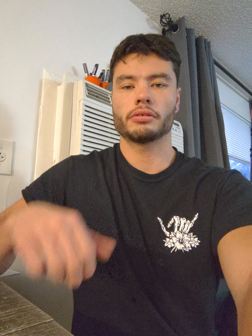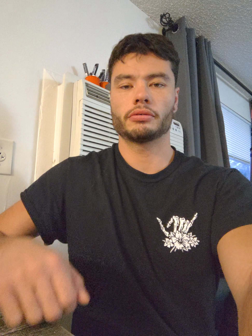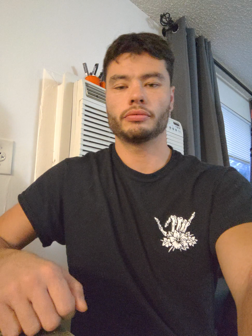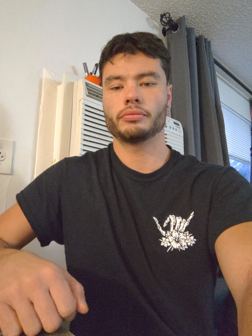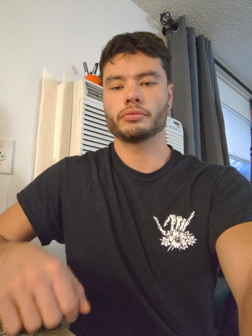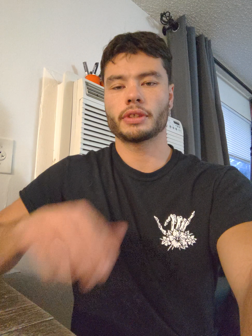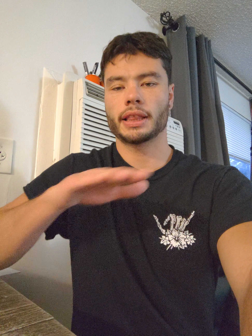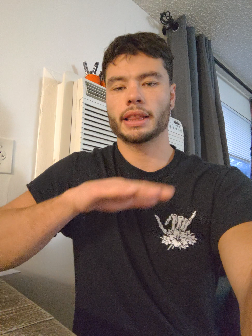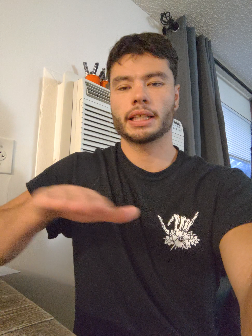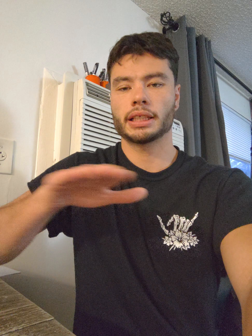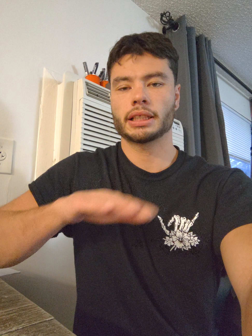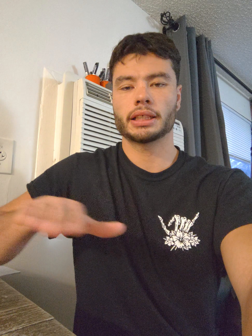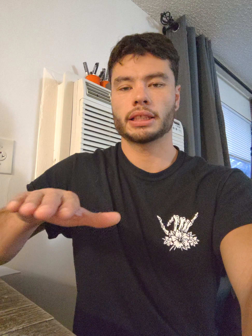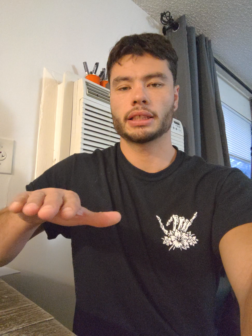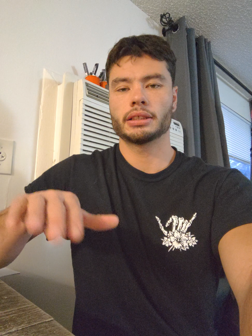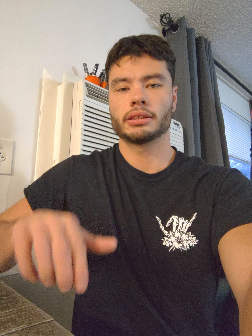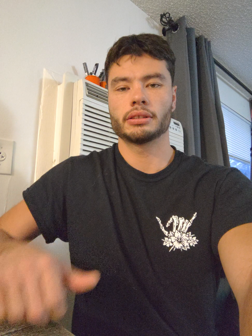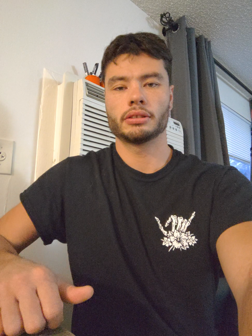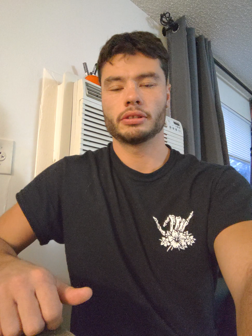clean